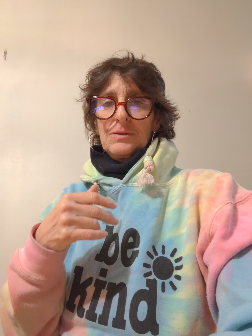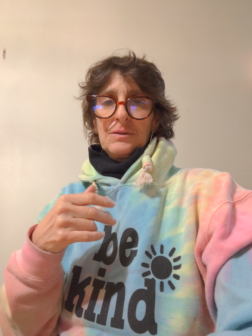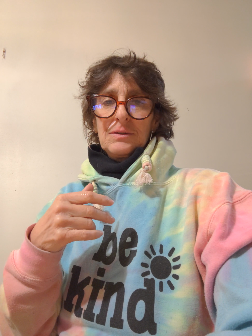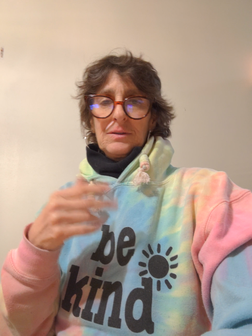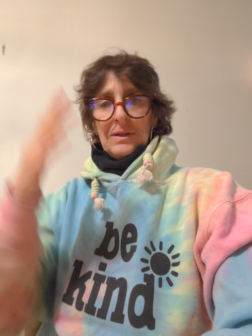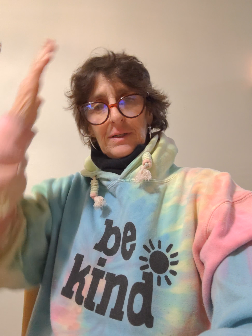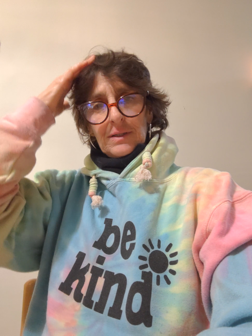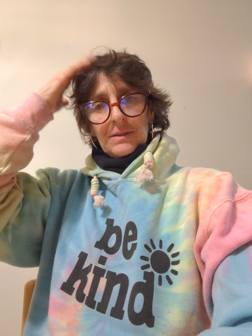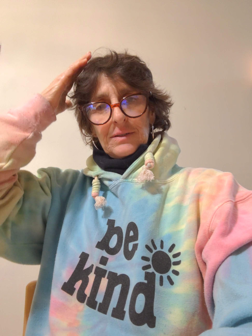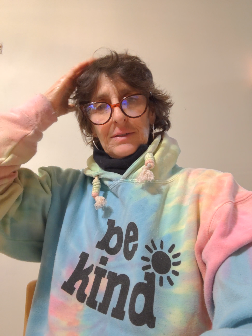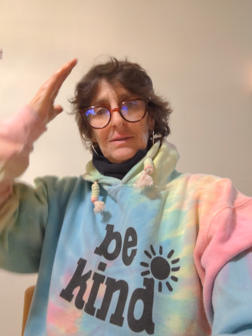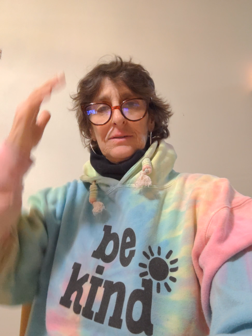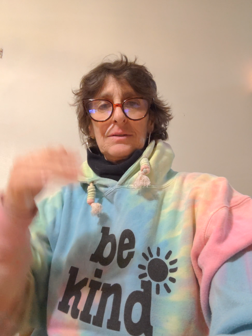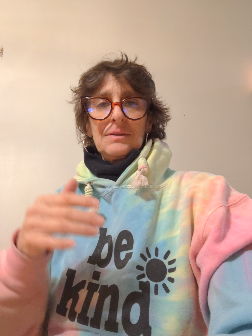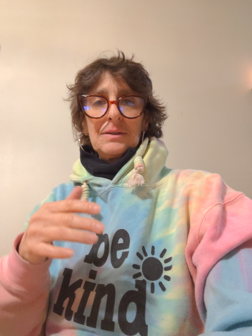hat